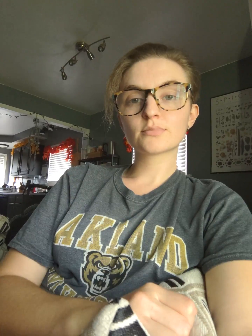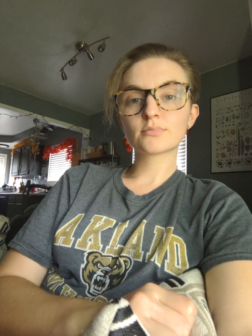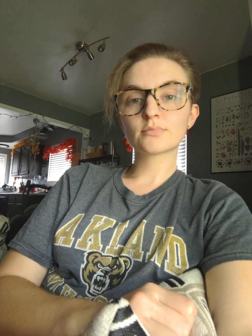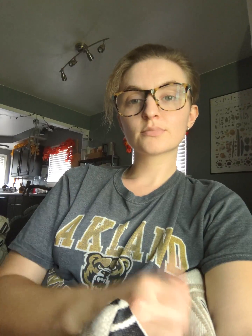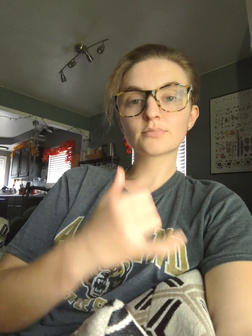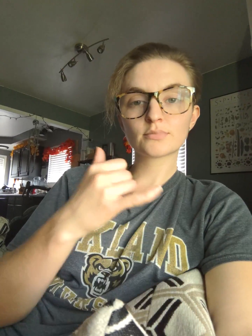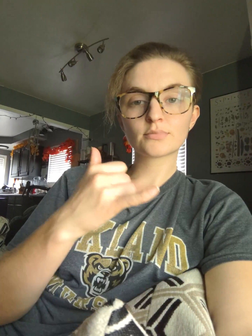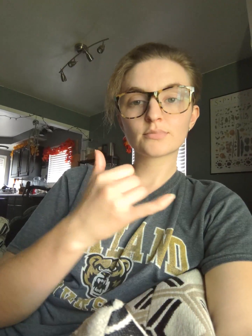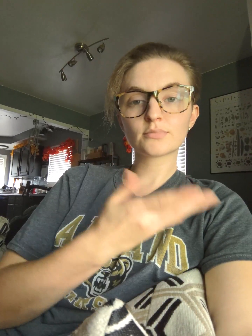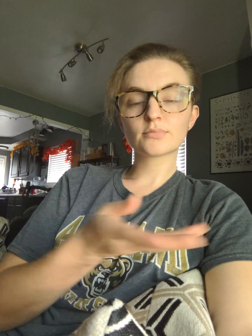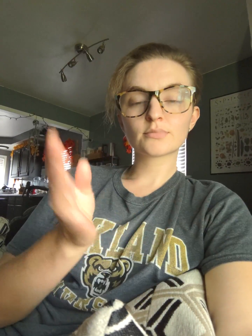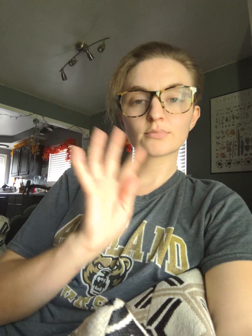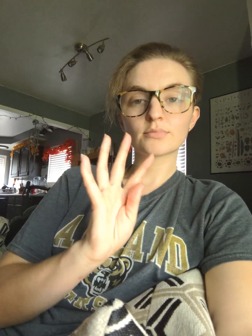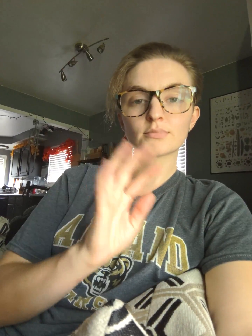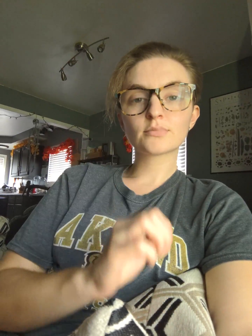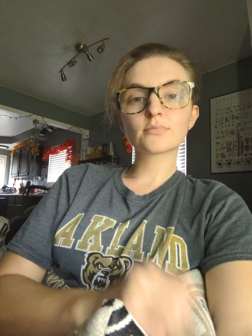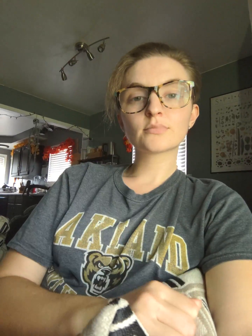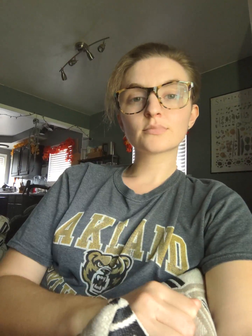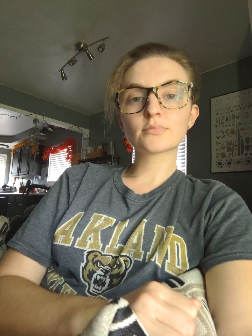playpen